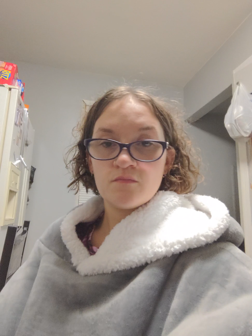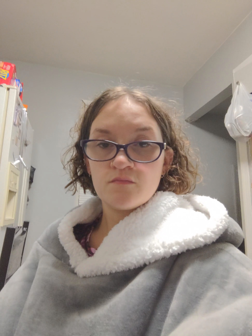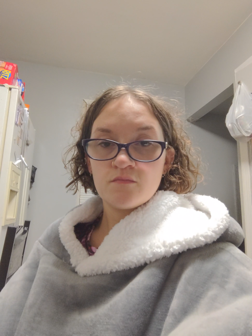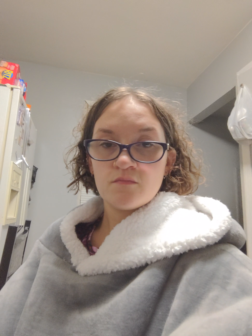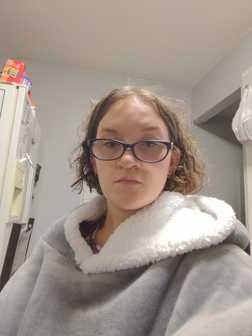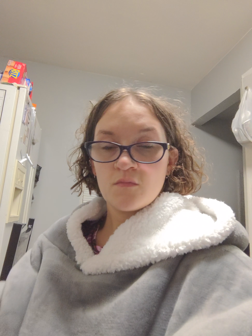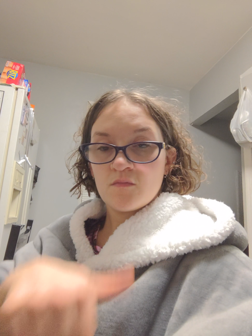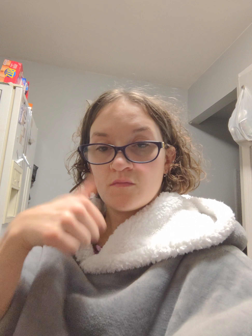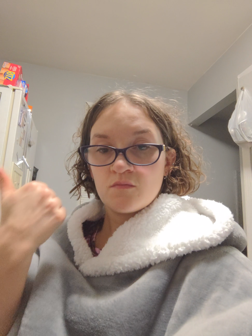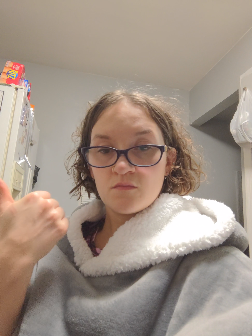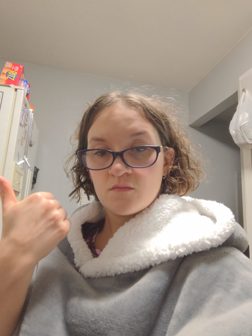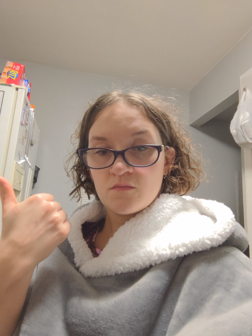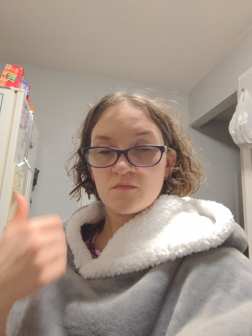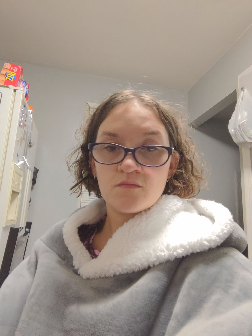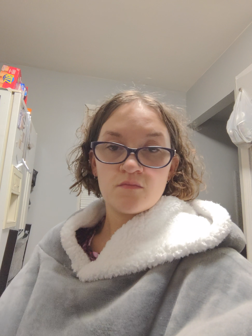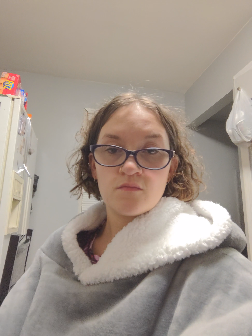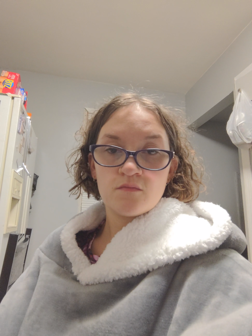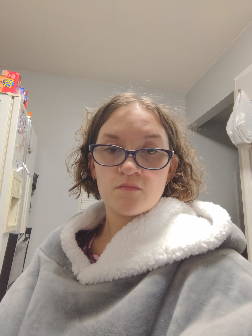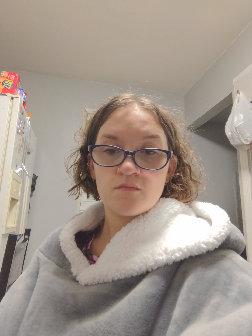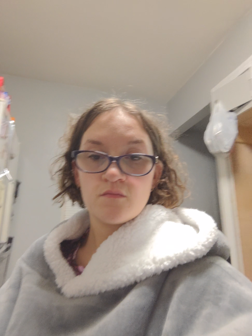another